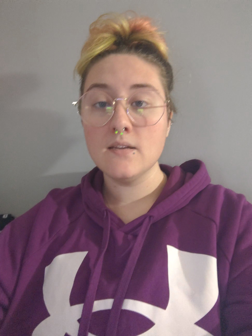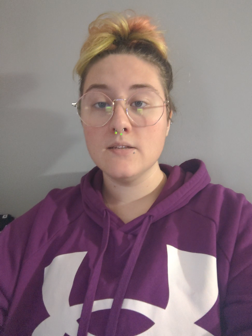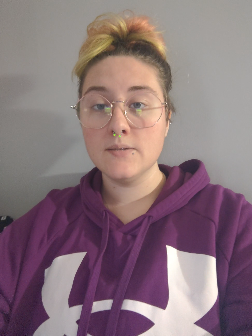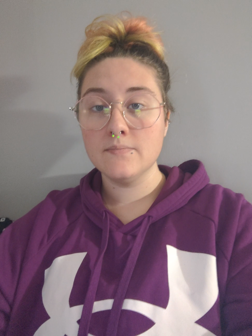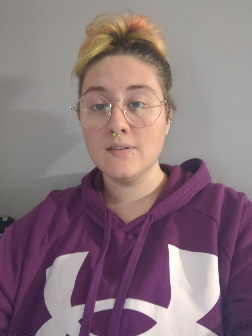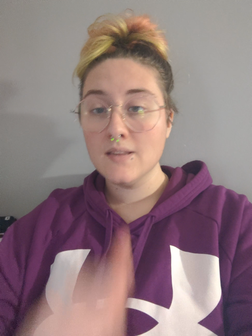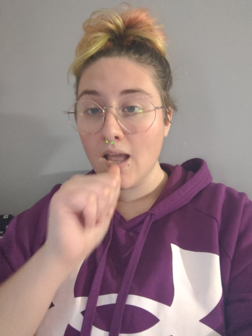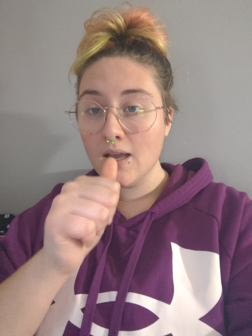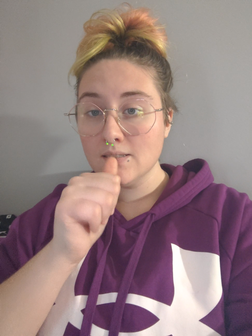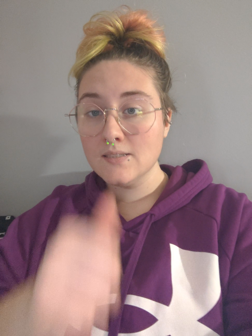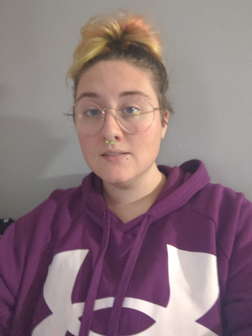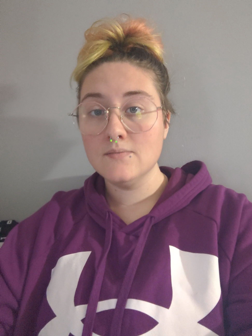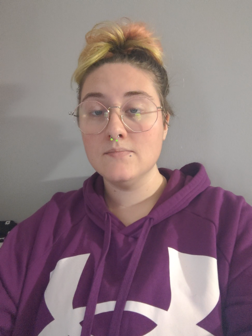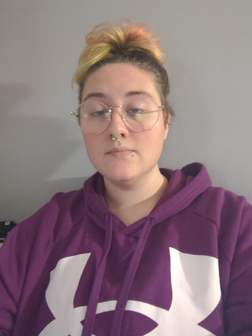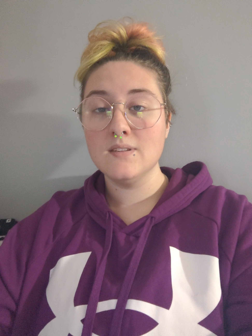nuts